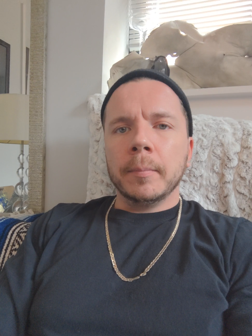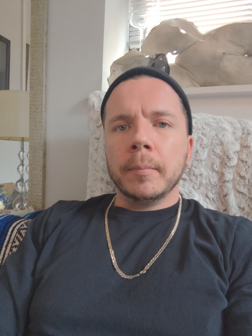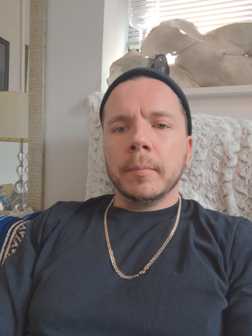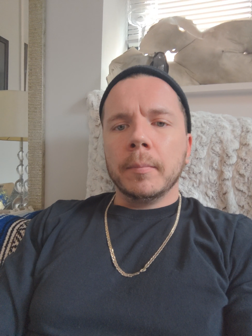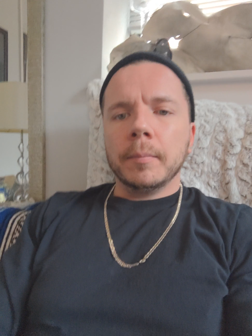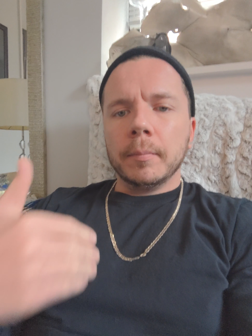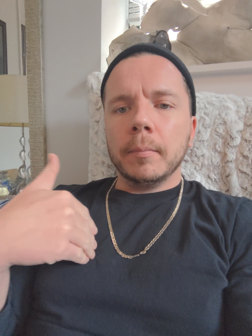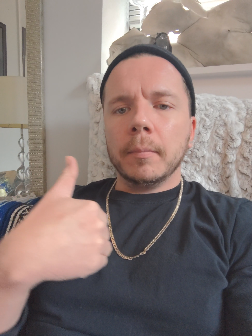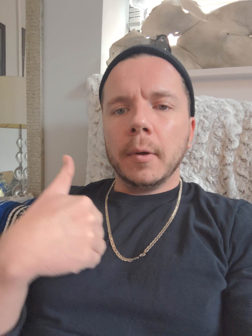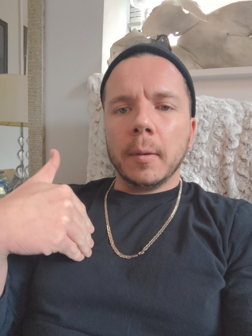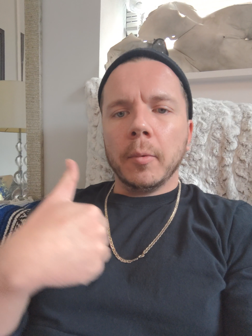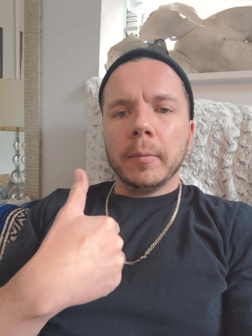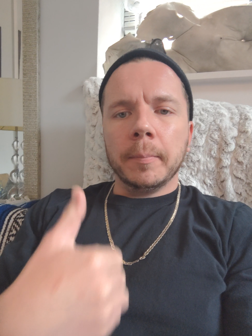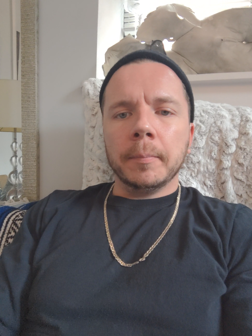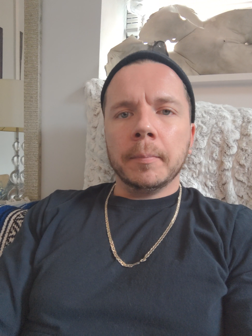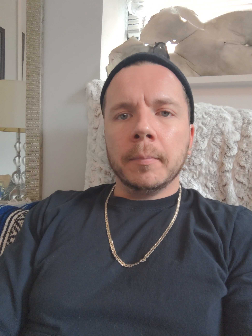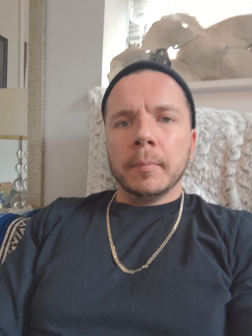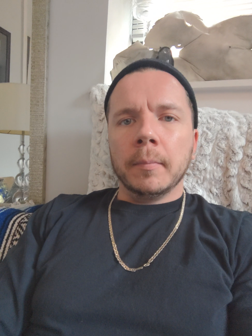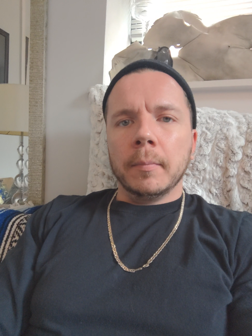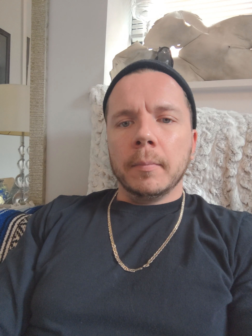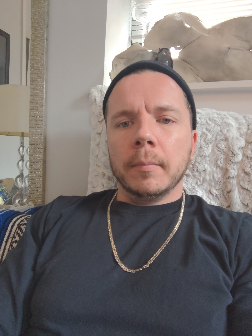animal